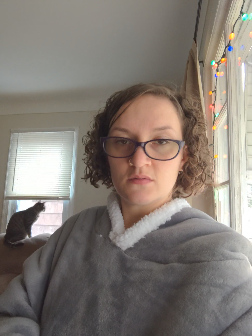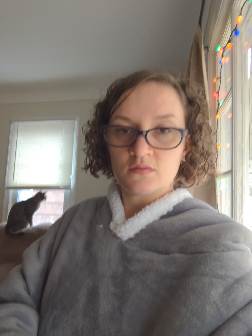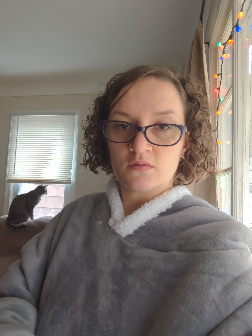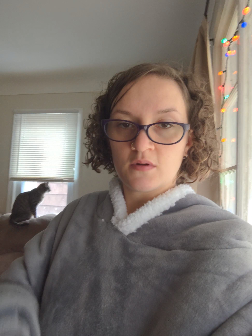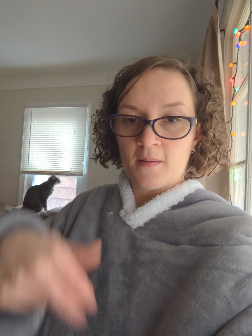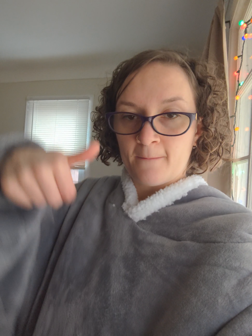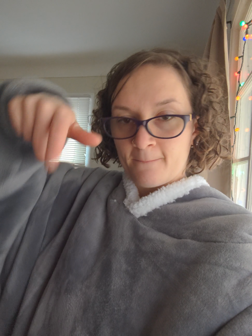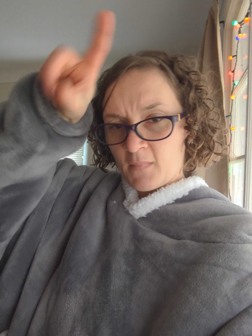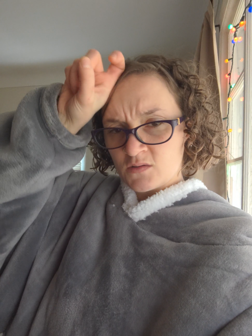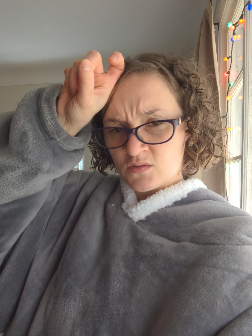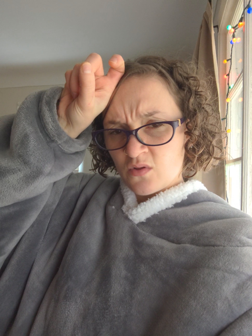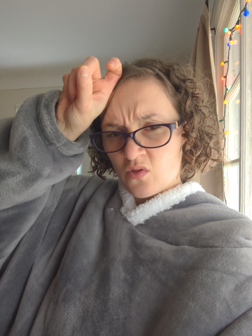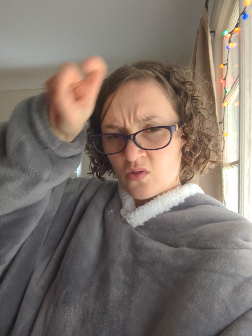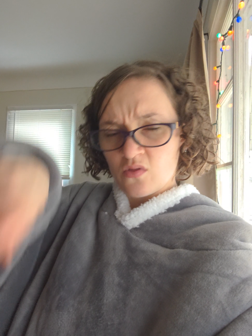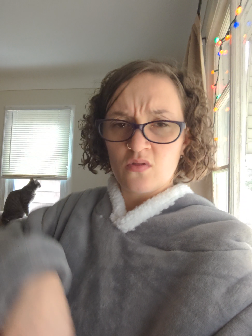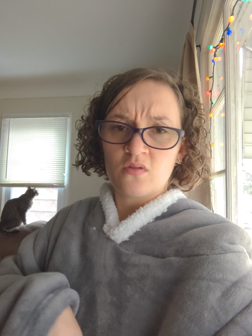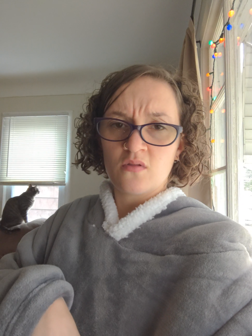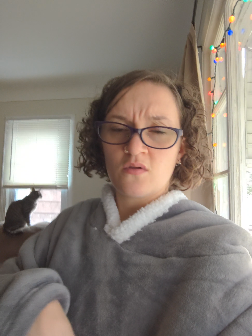puzzle